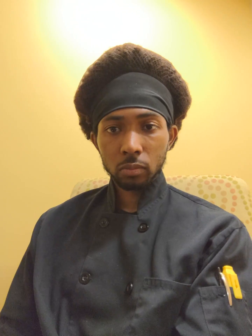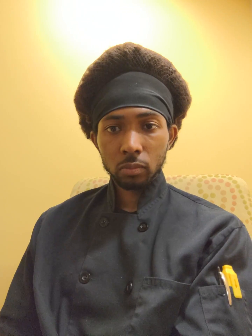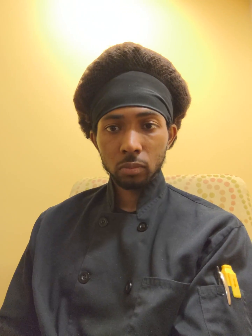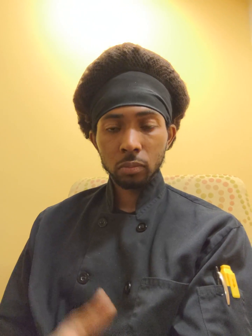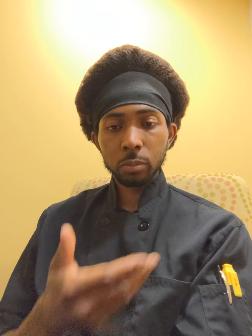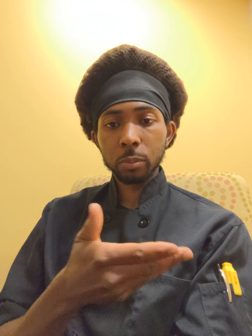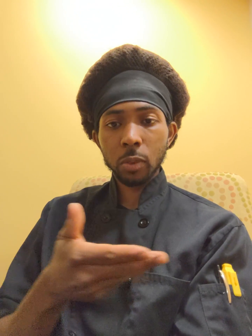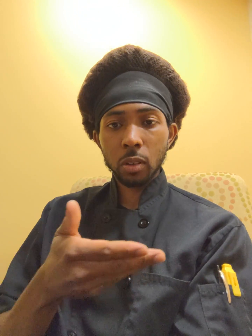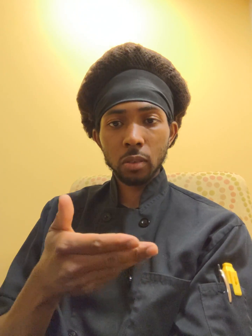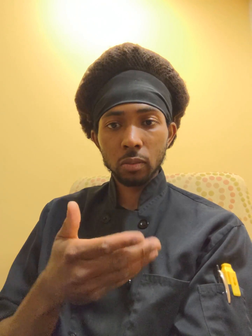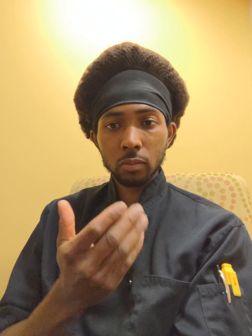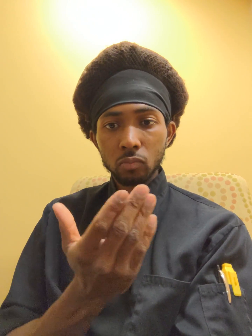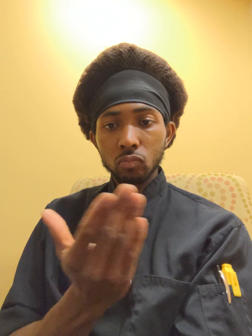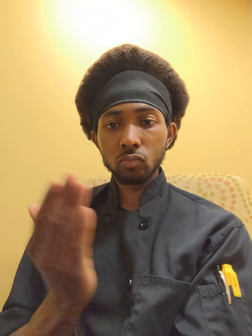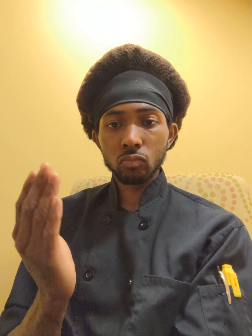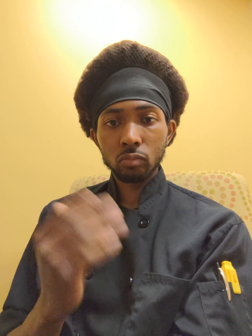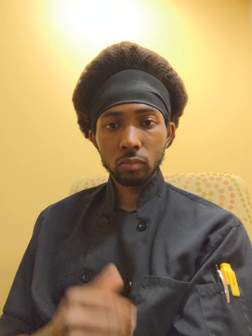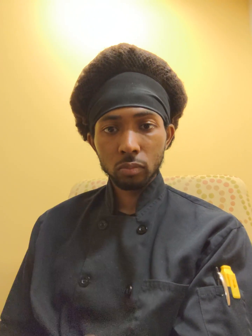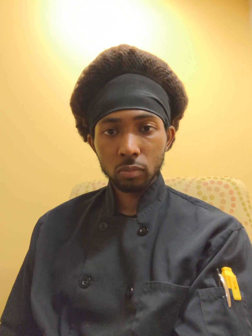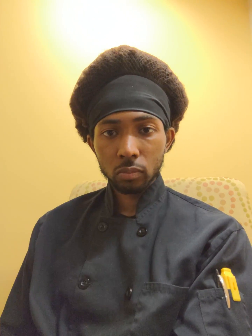crib